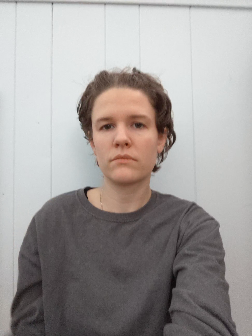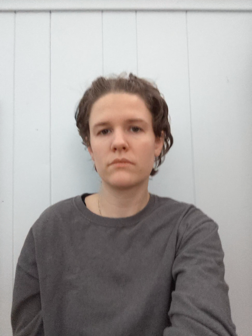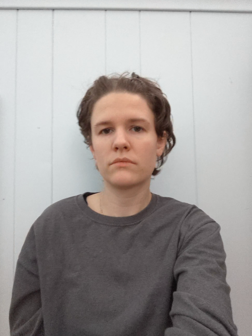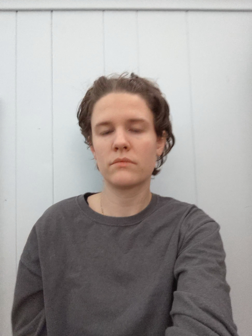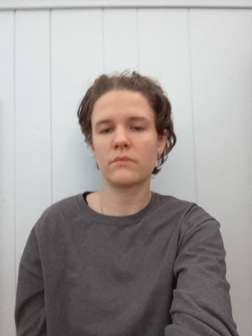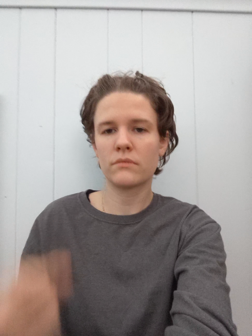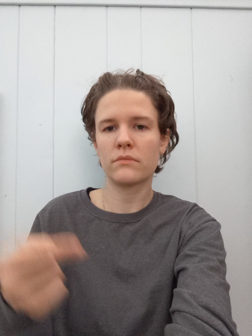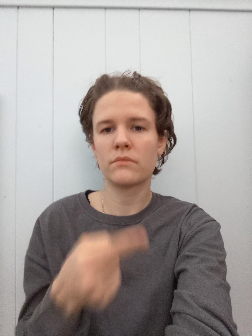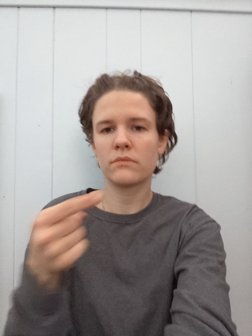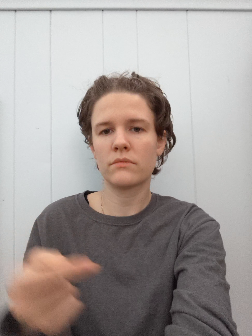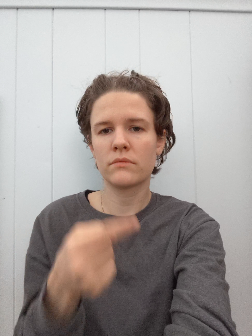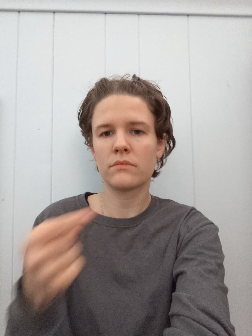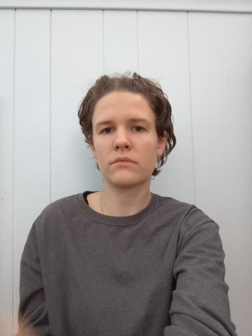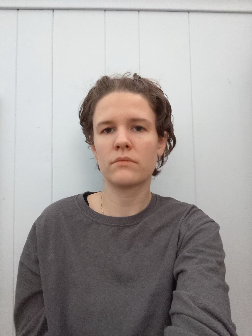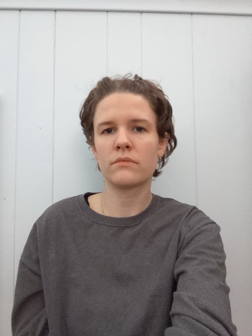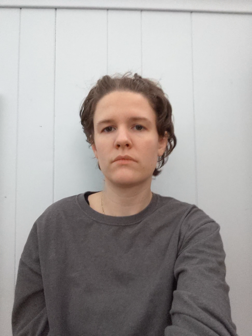owie